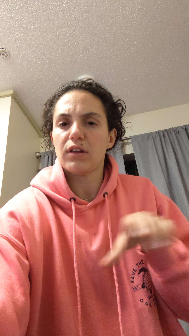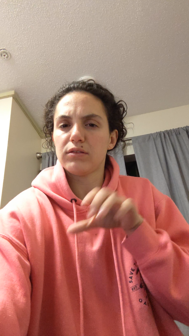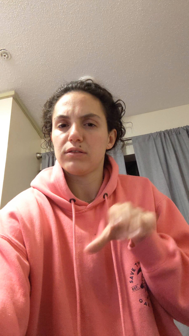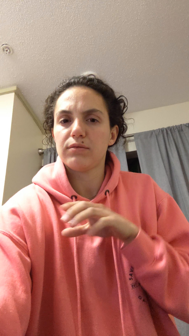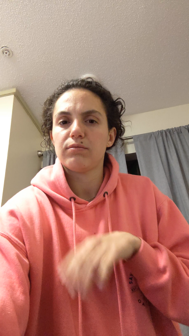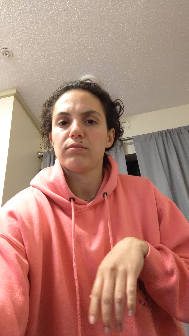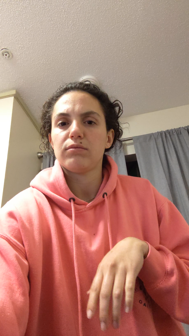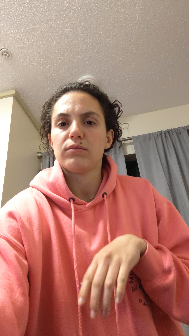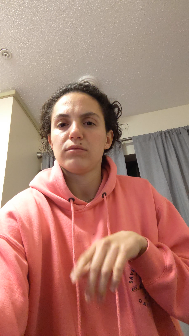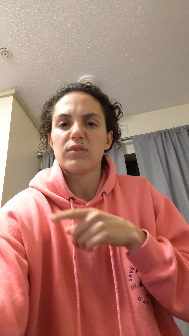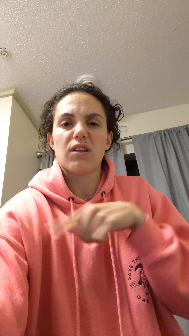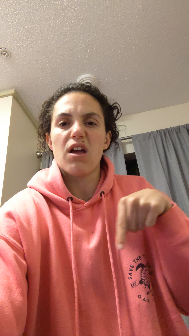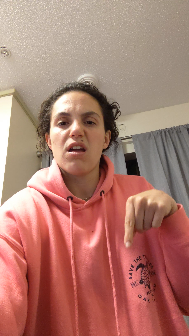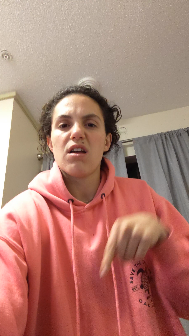cut